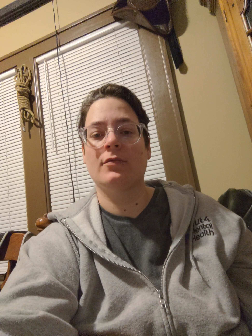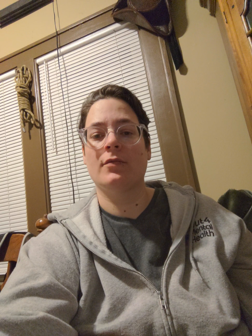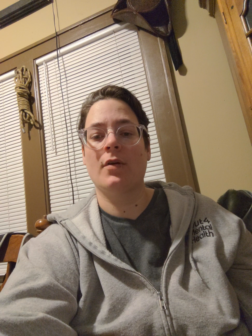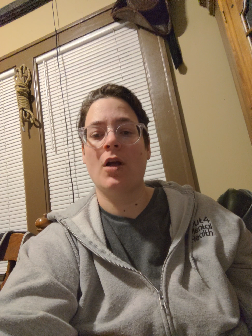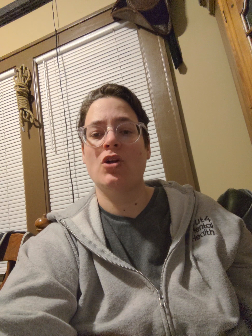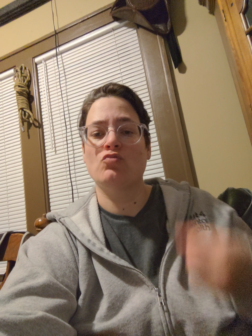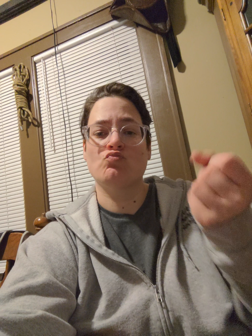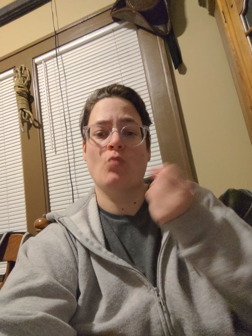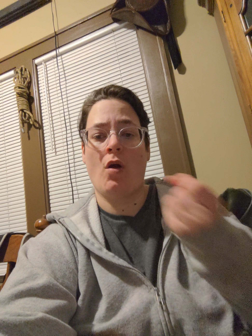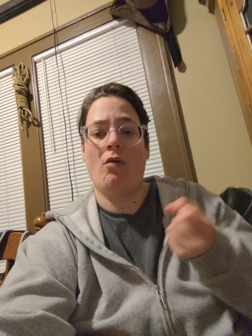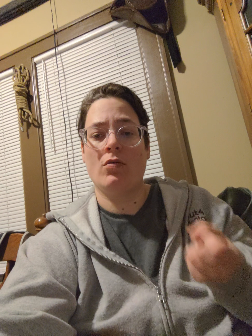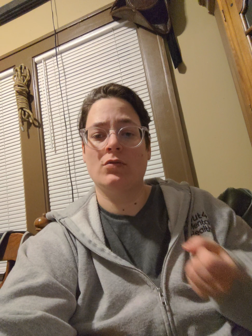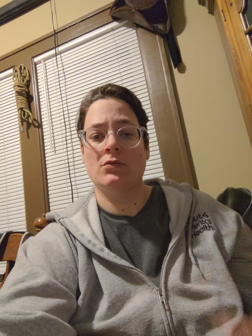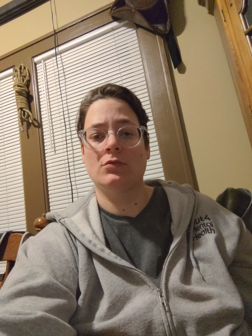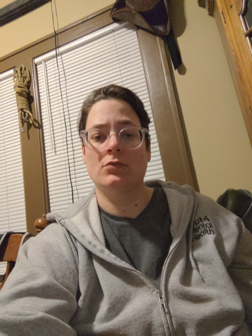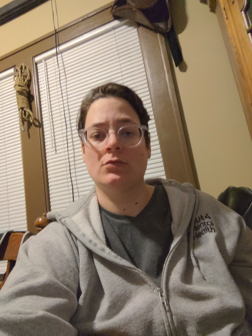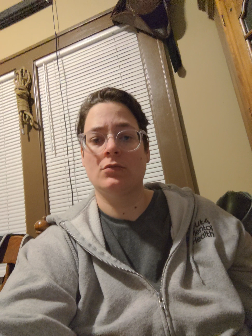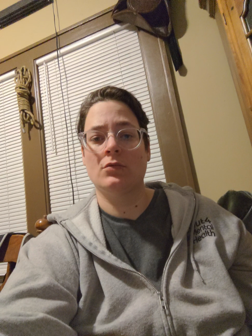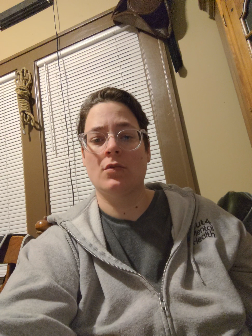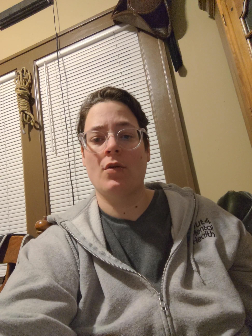drawer